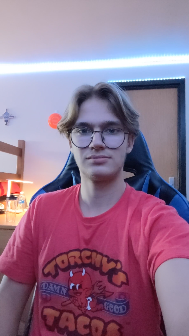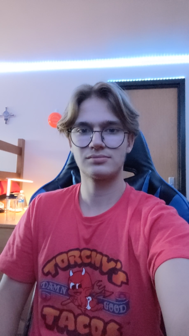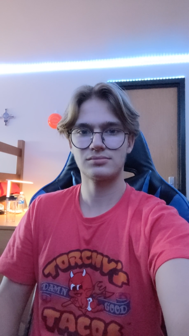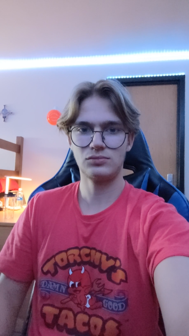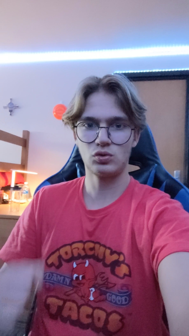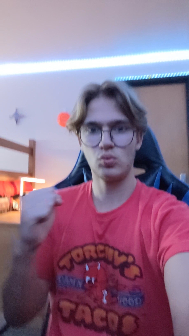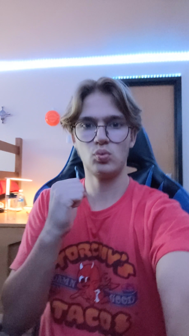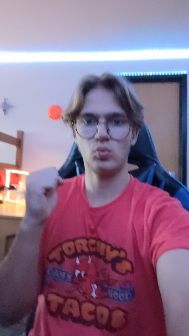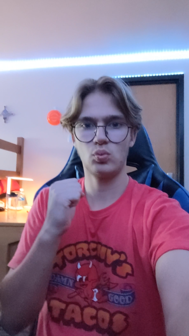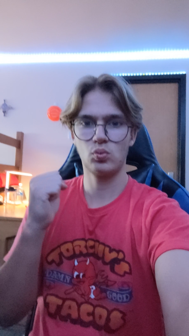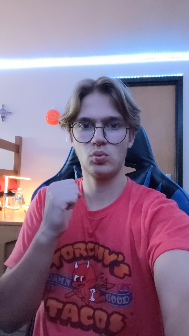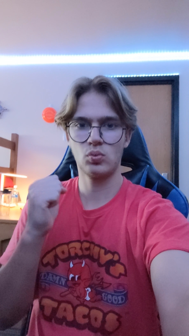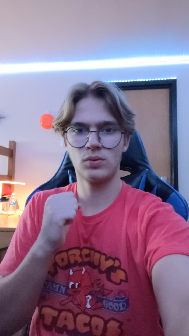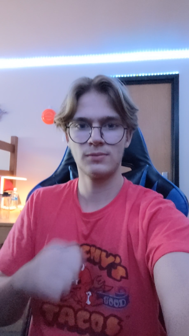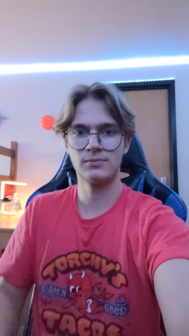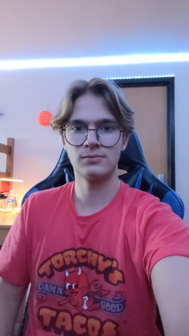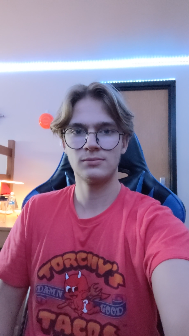cold